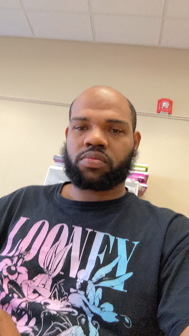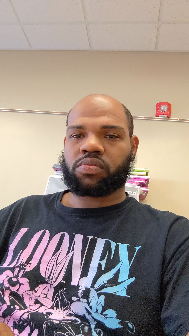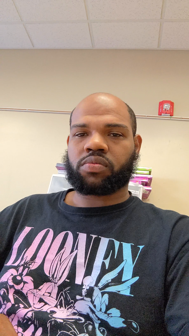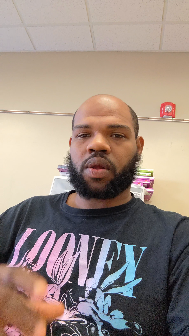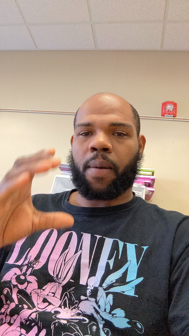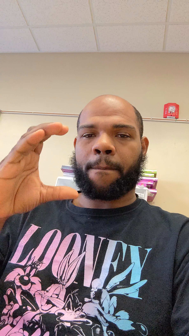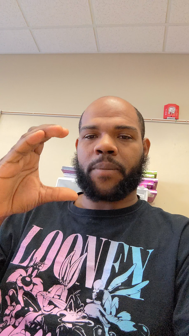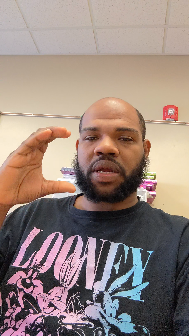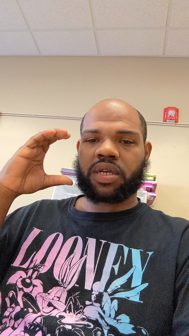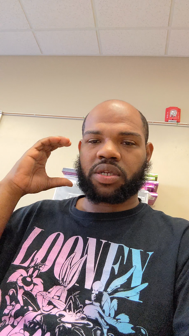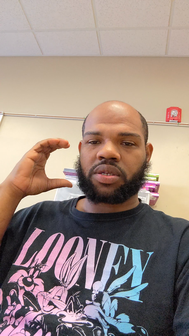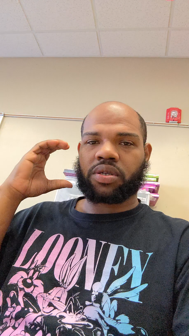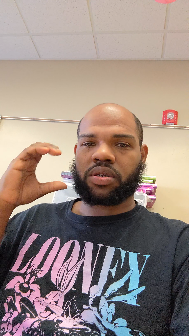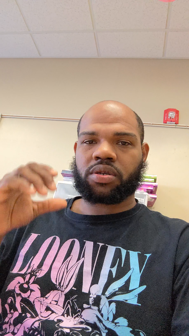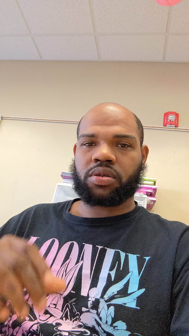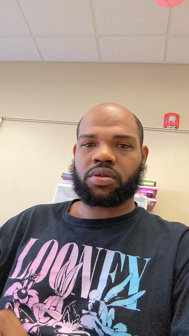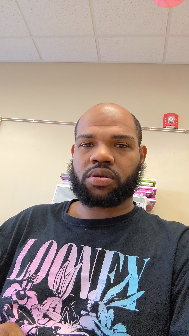bus